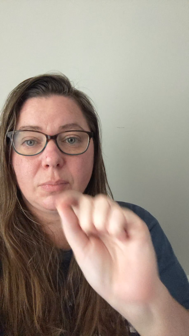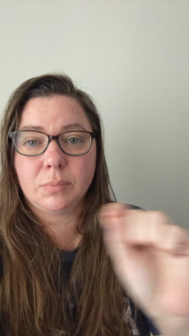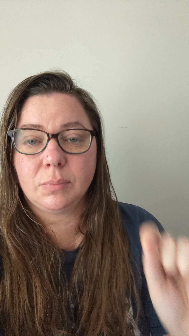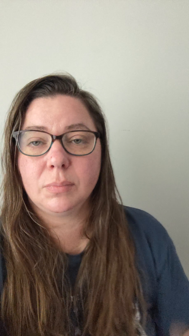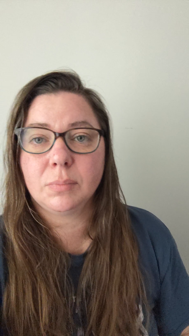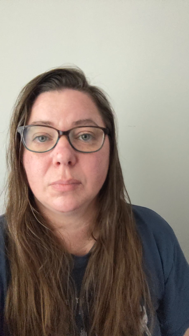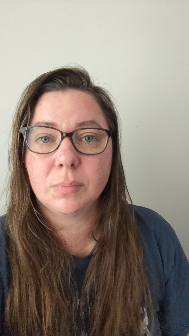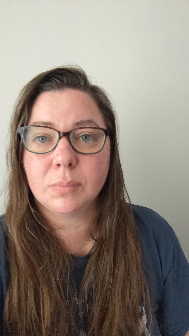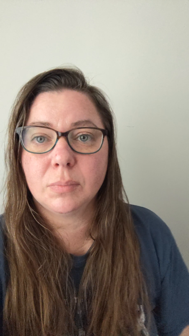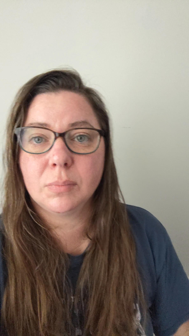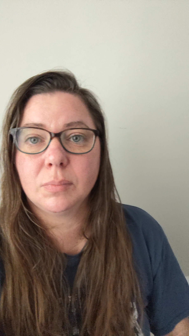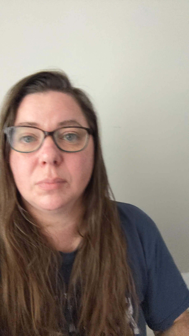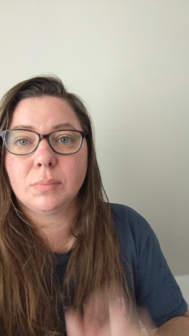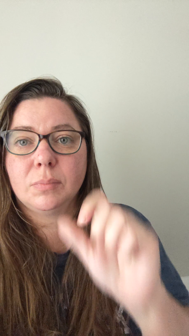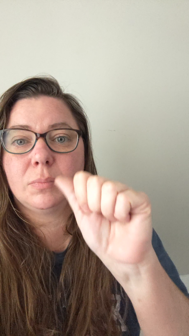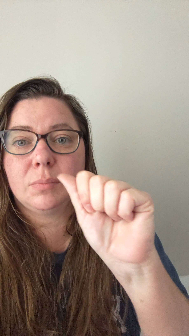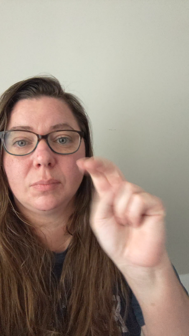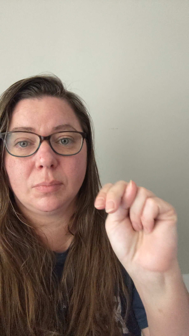an